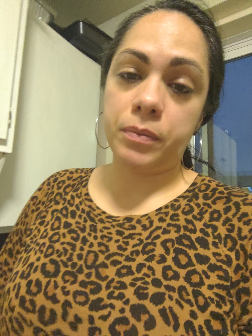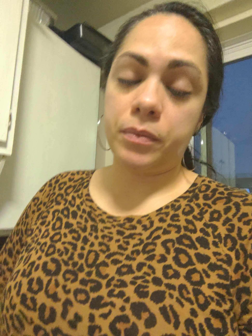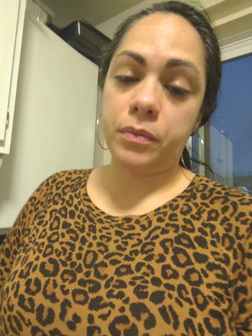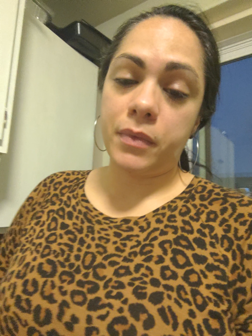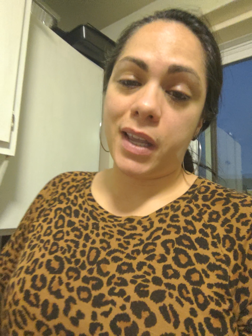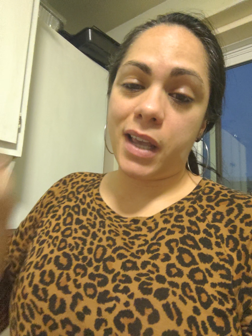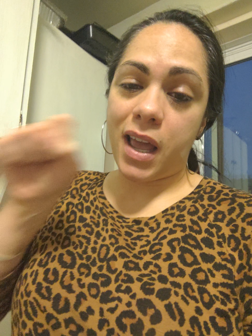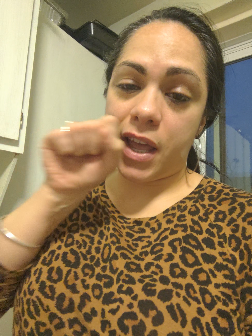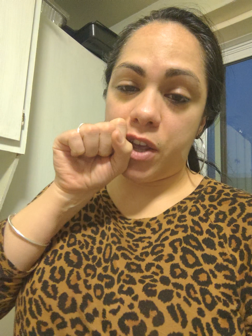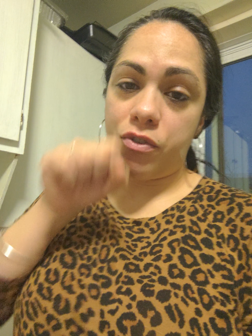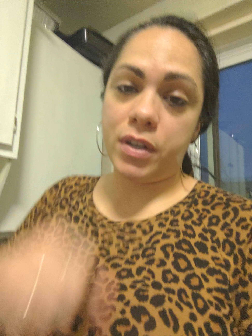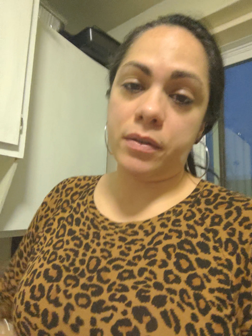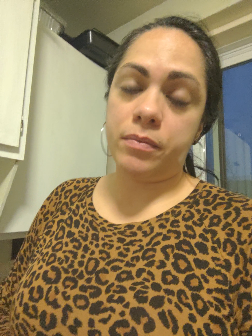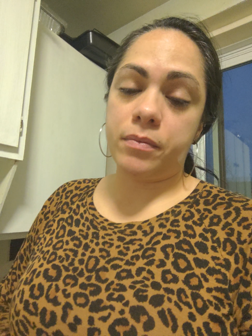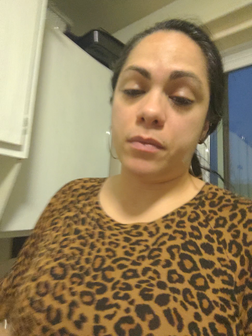carrot